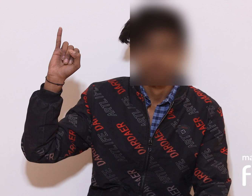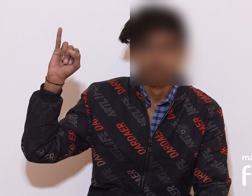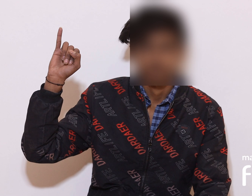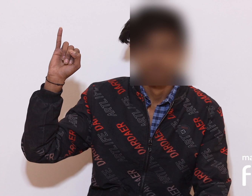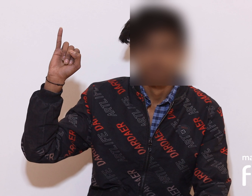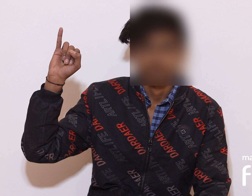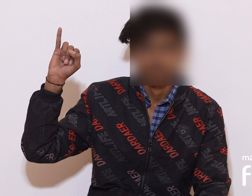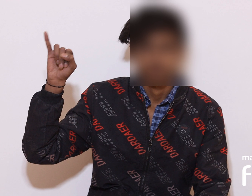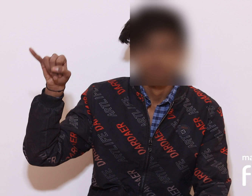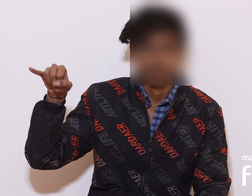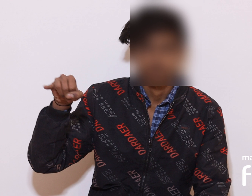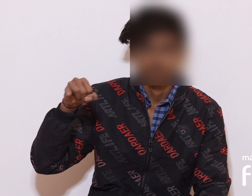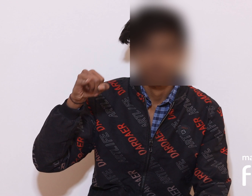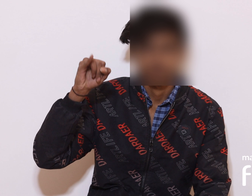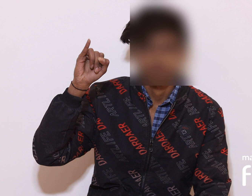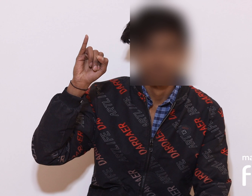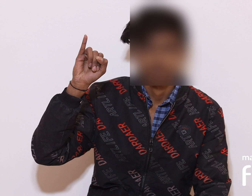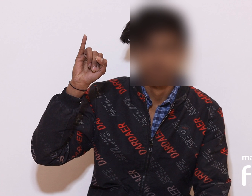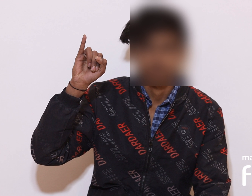ج